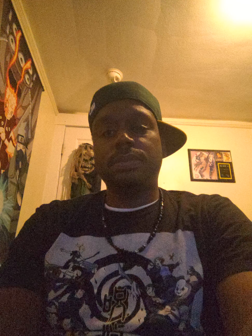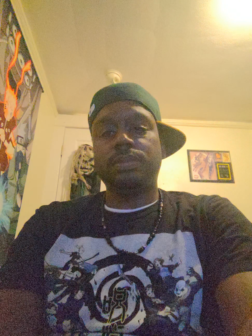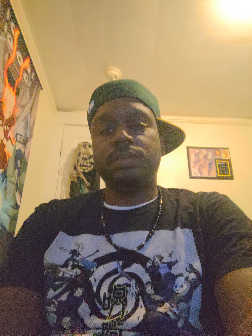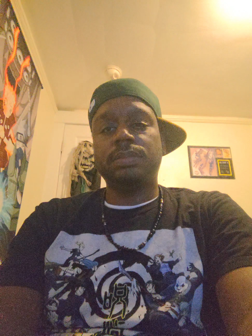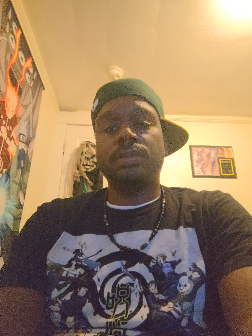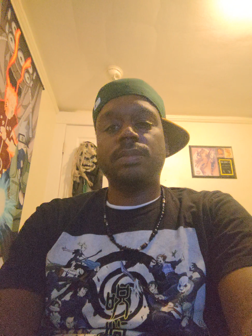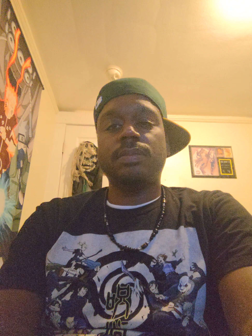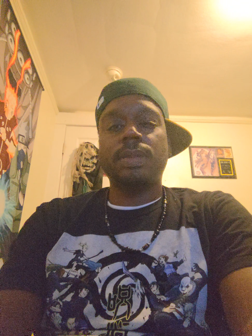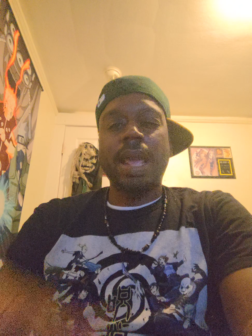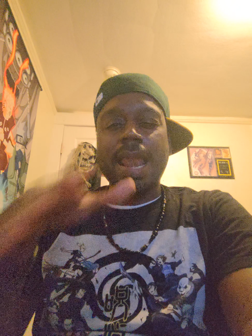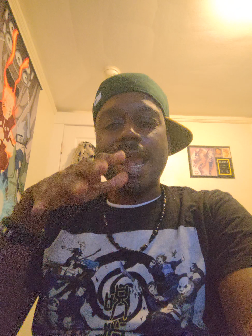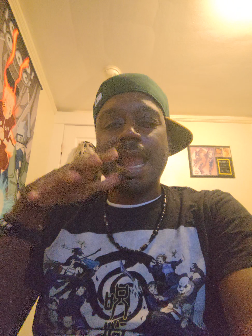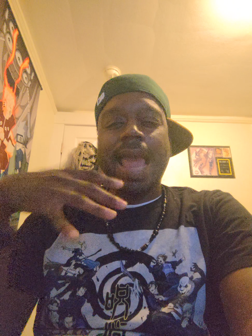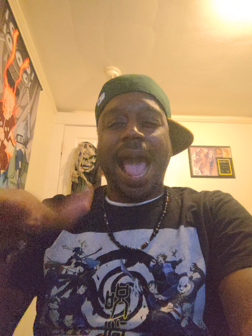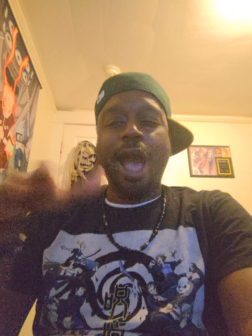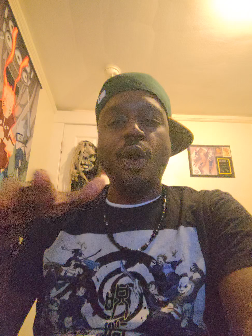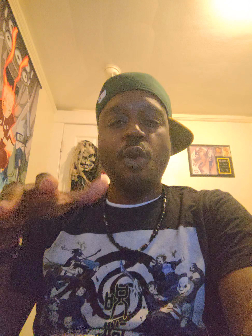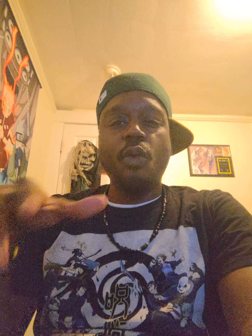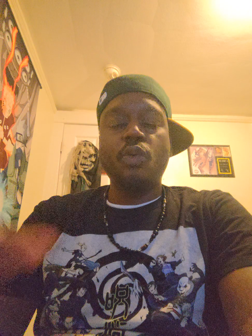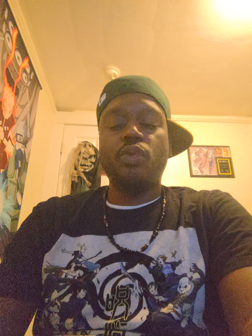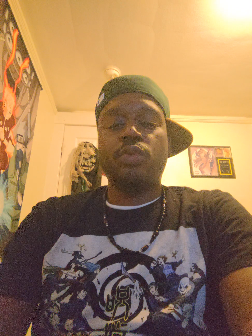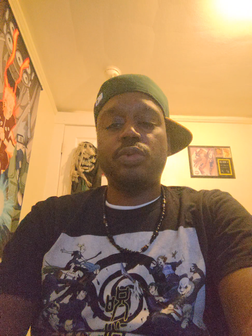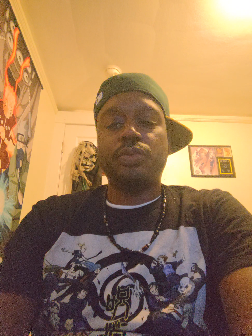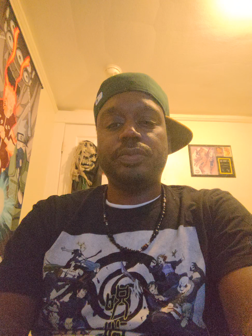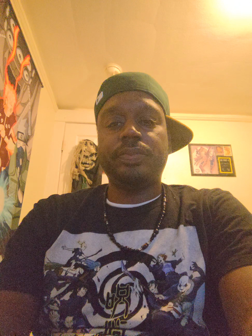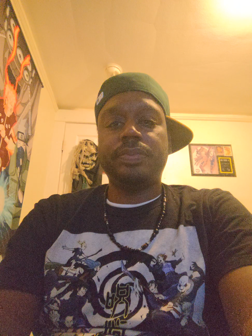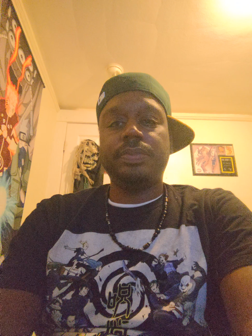loud